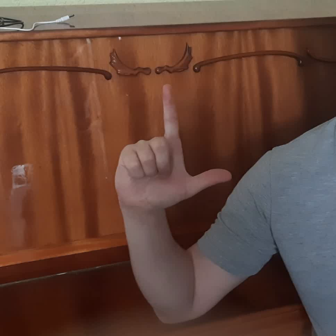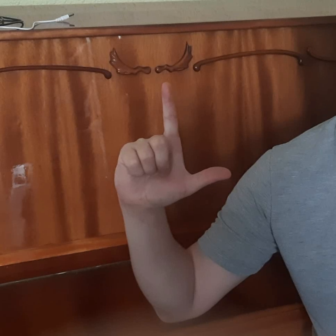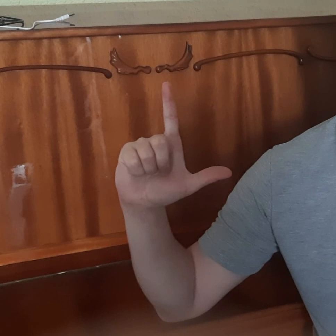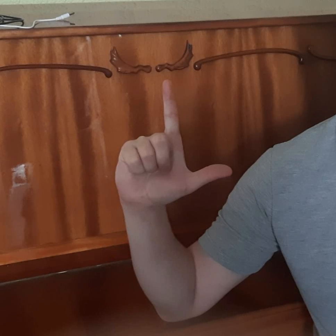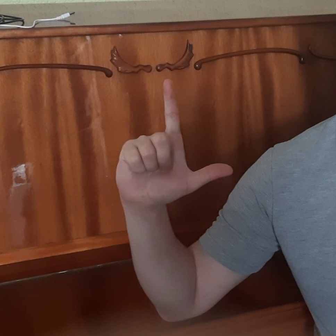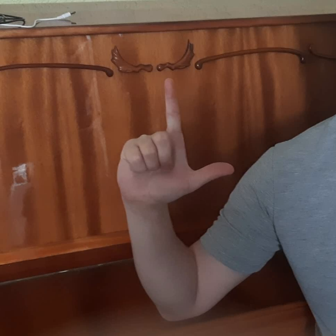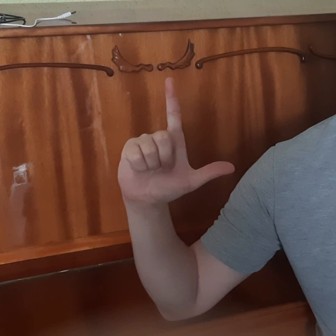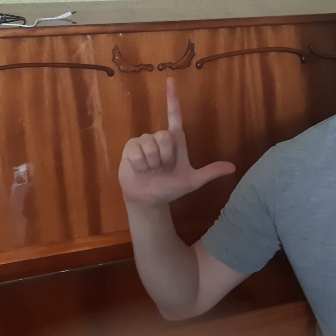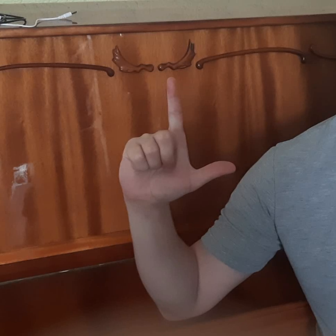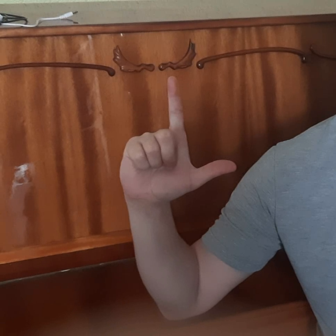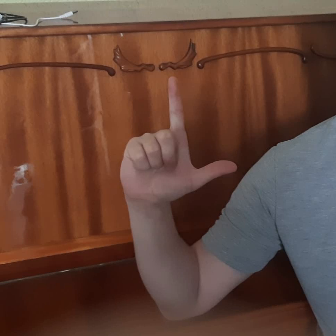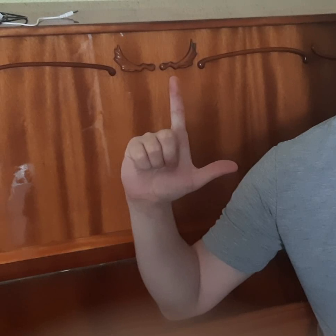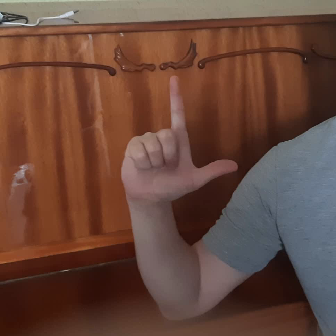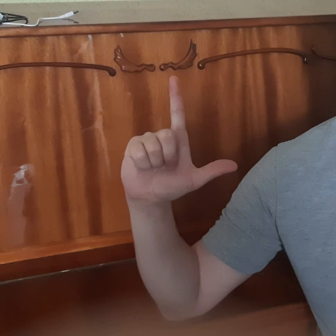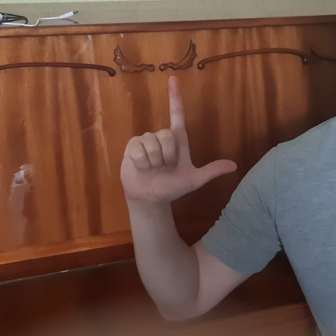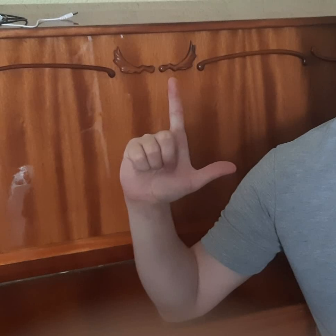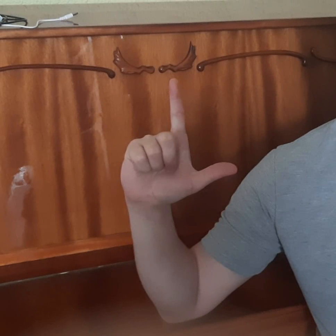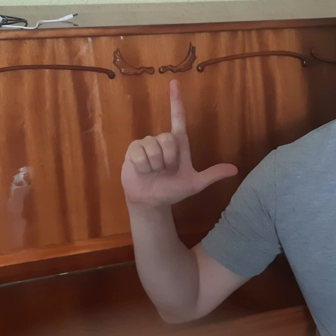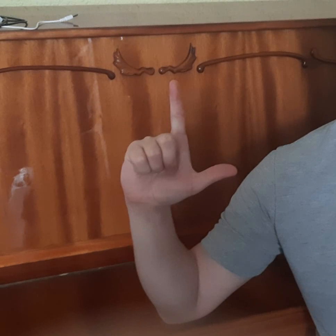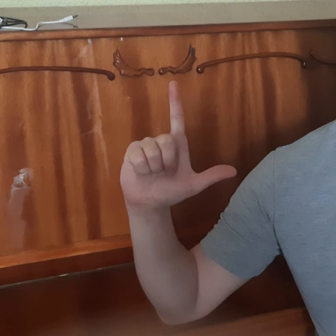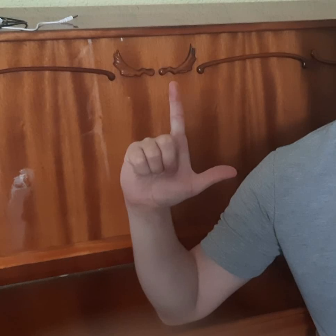Ь